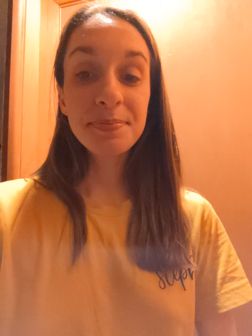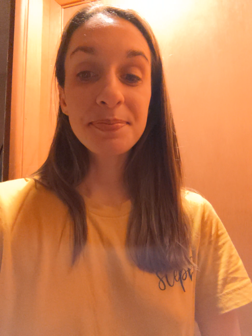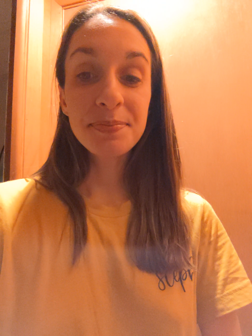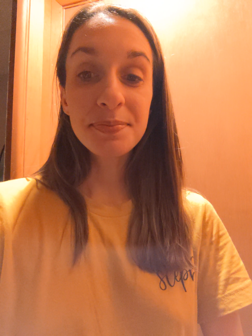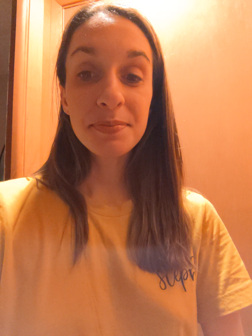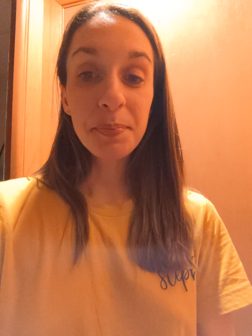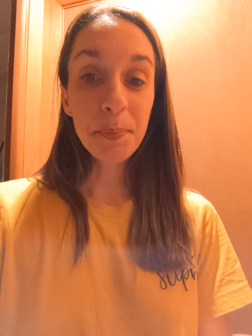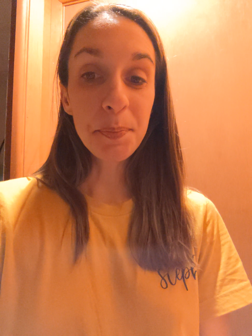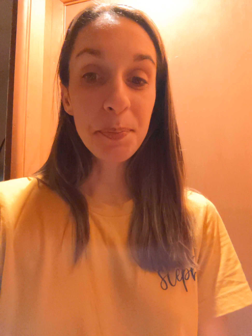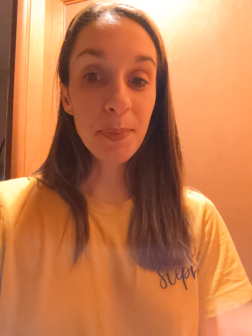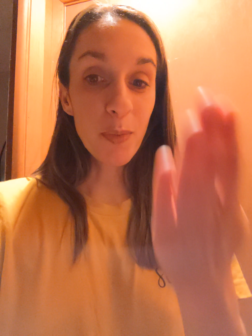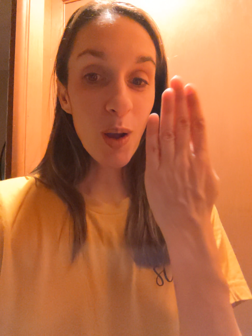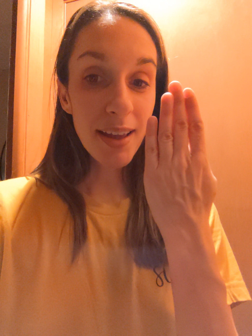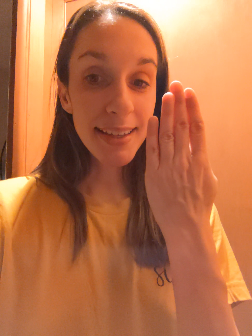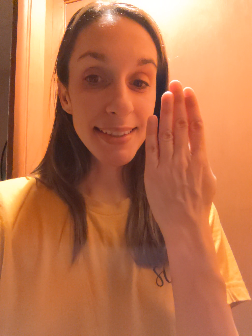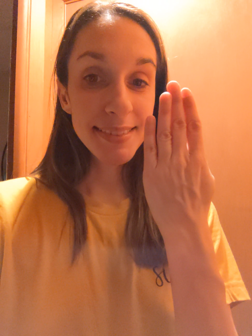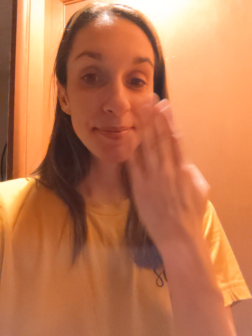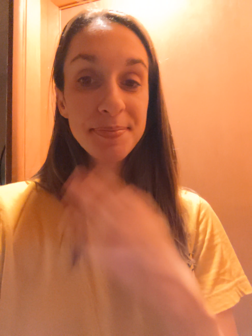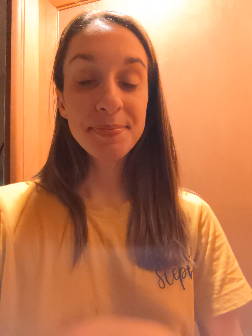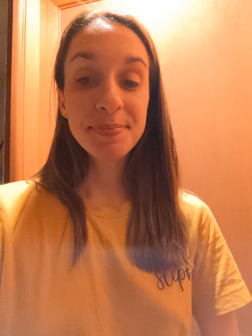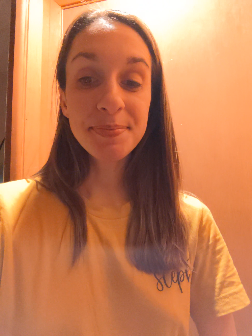morning